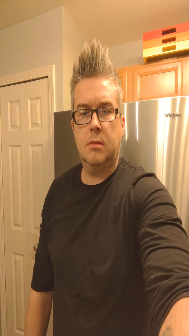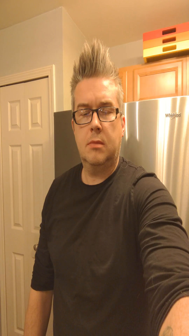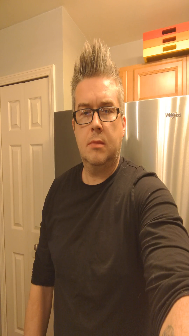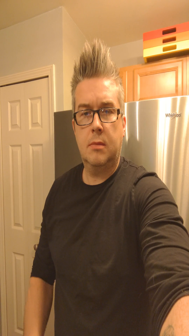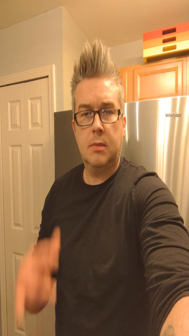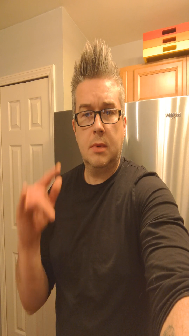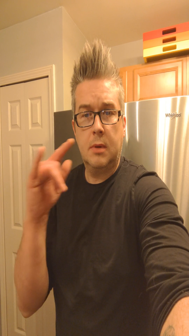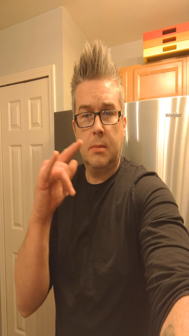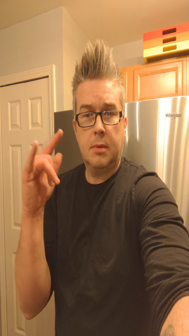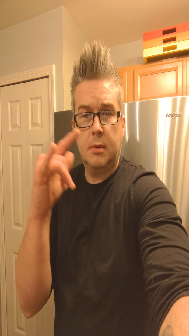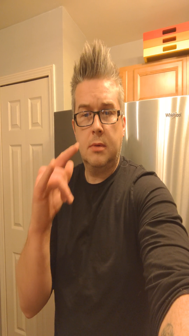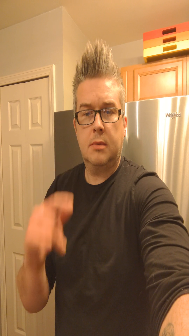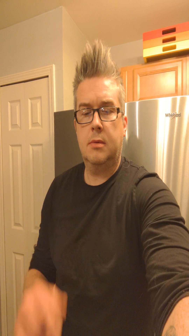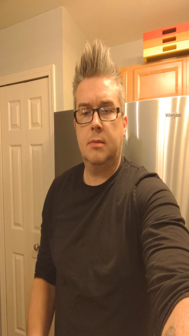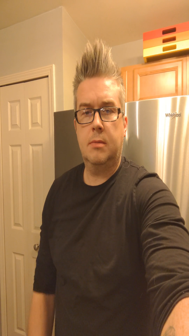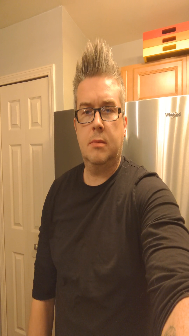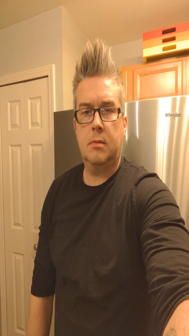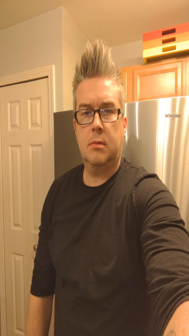airplane